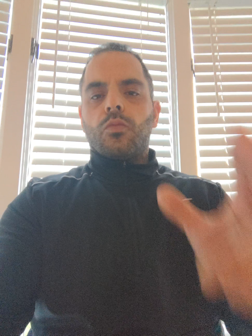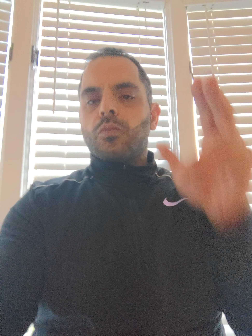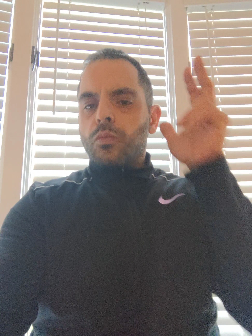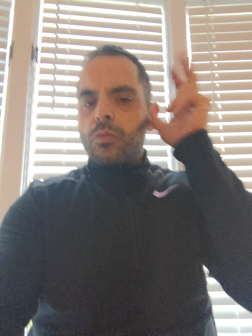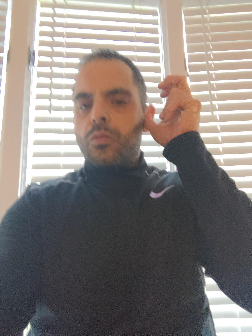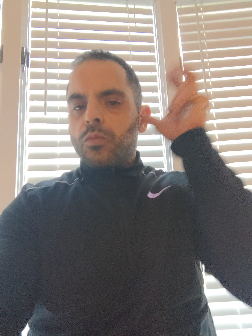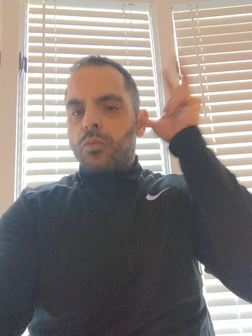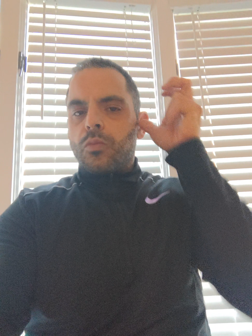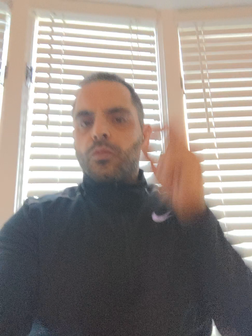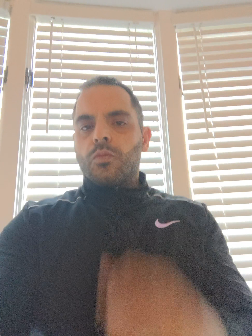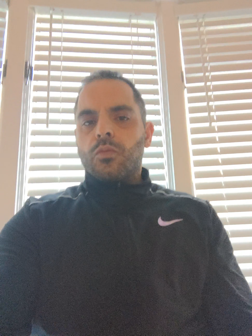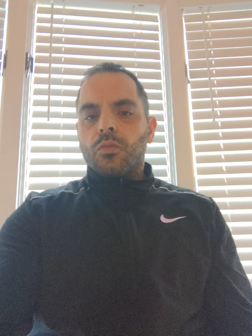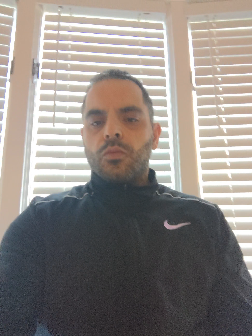hear